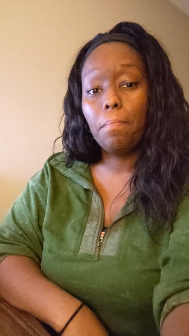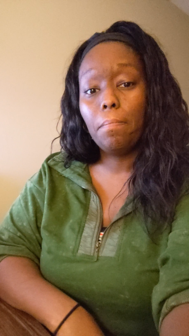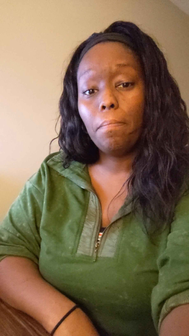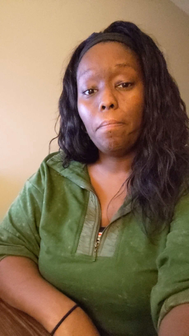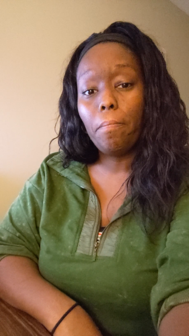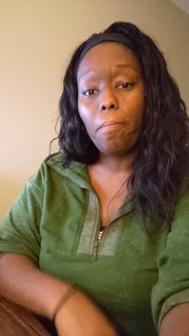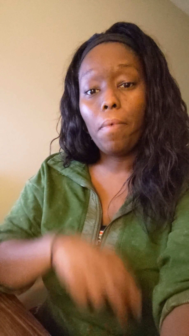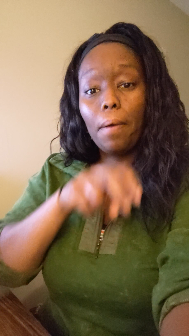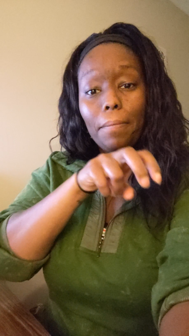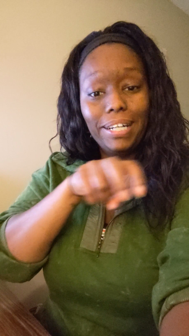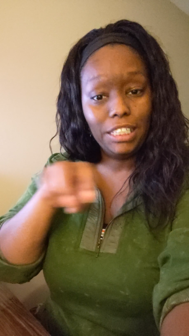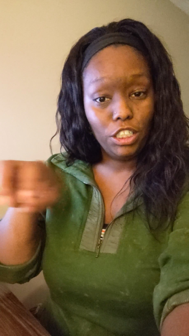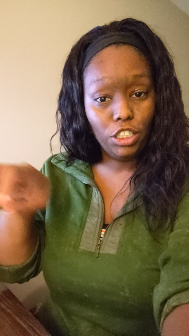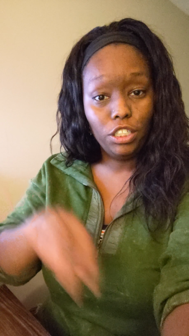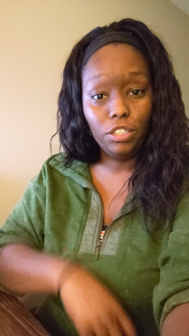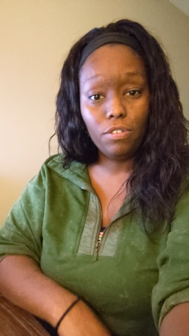bench